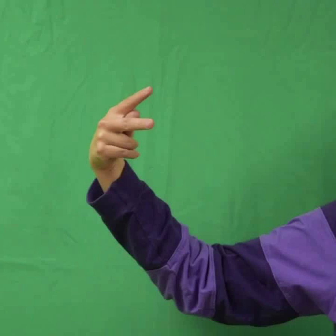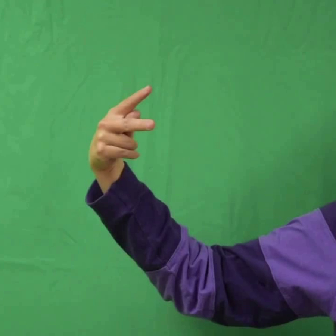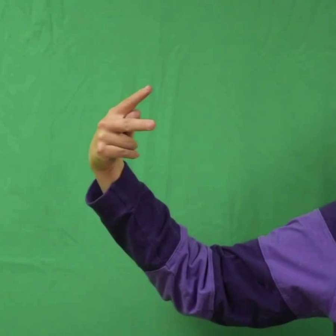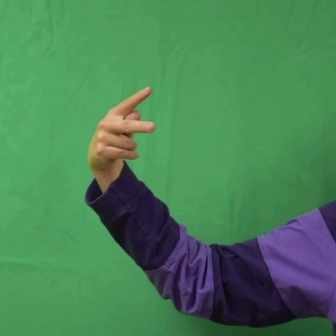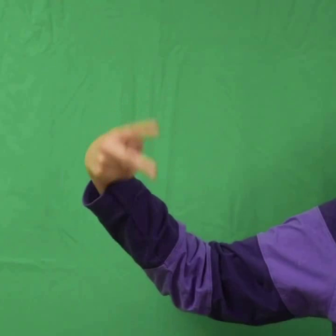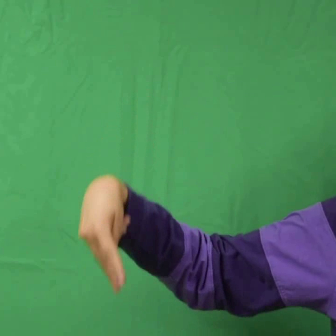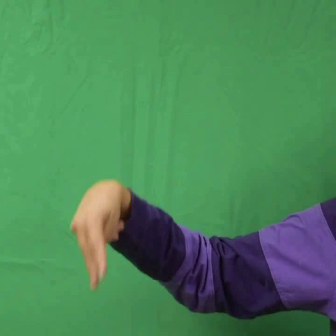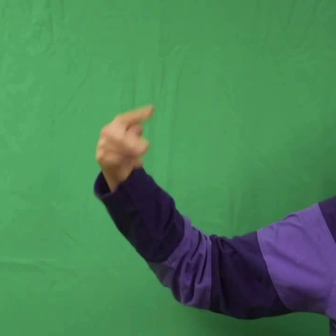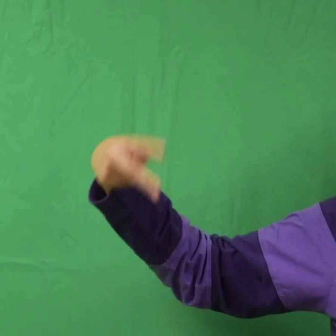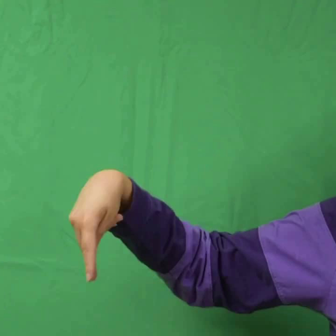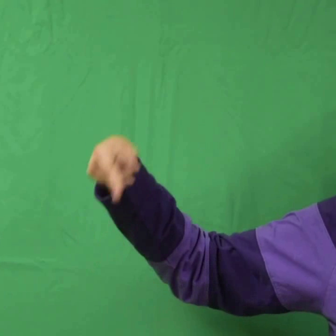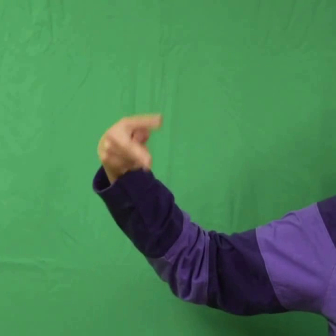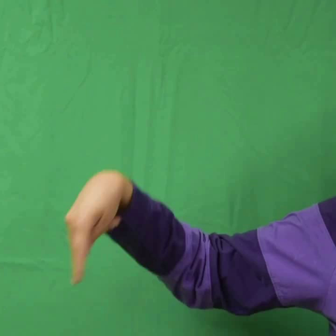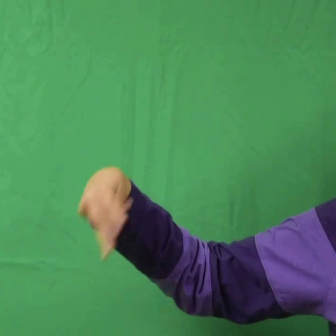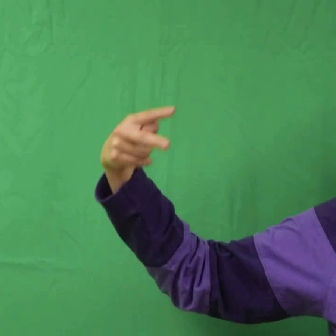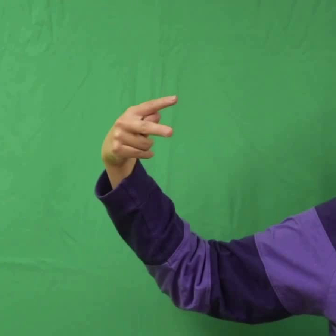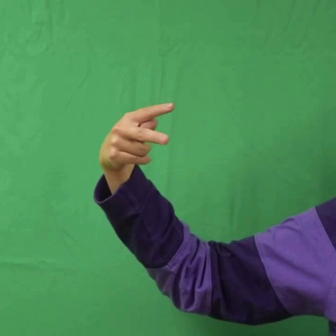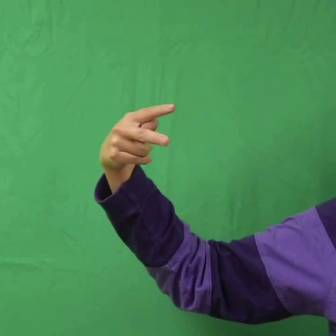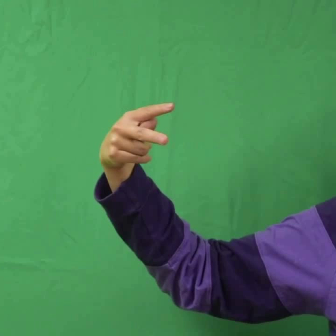K